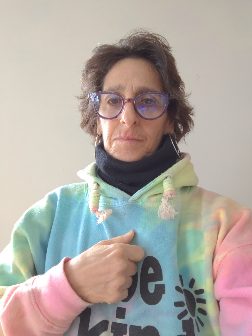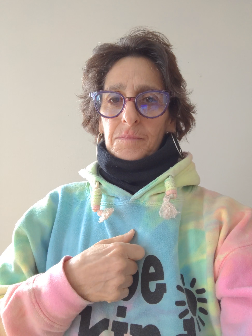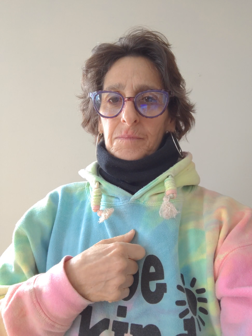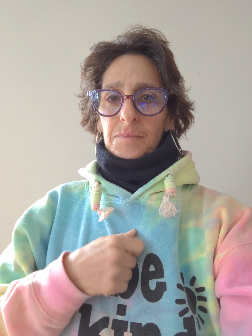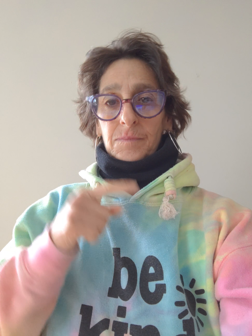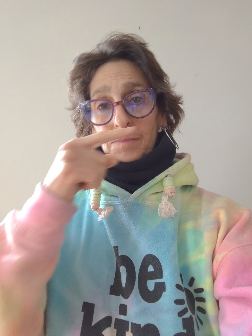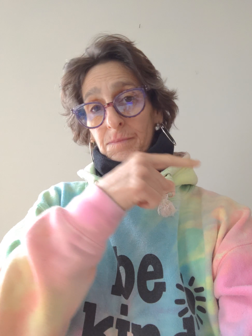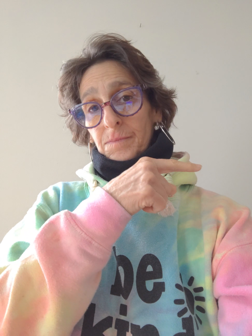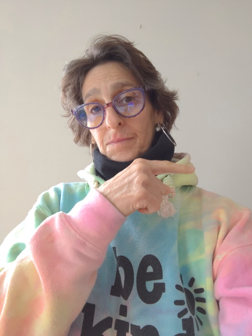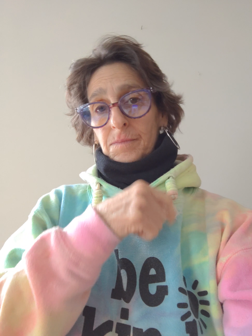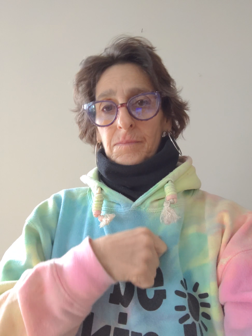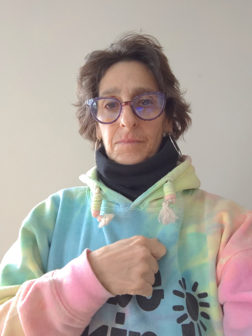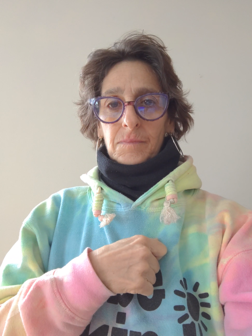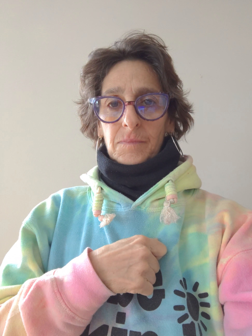he/she/it